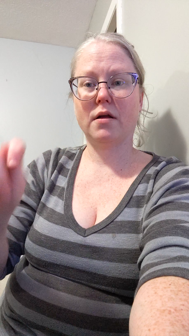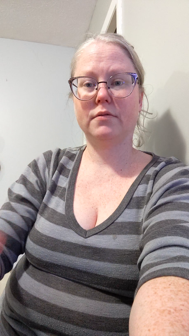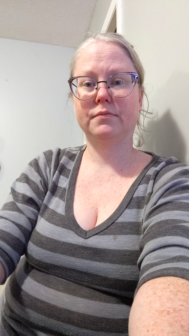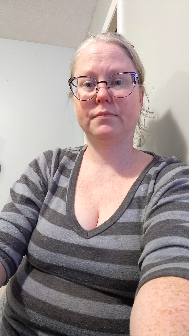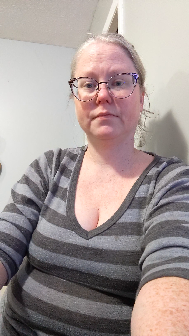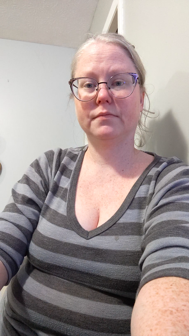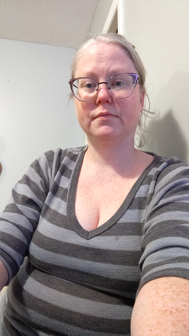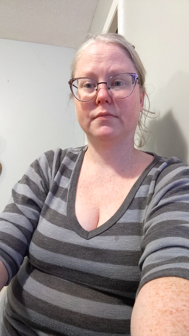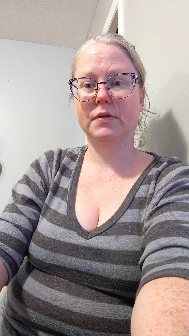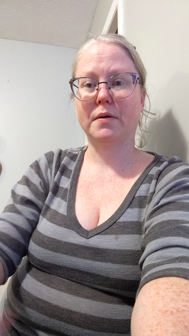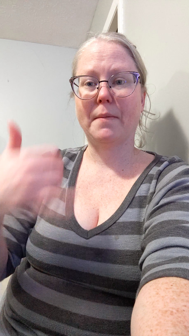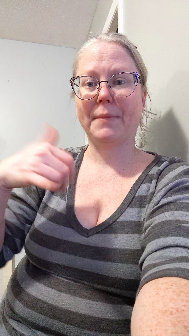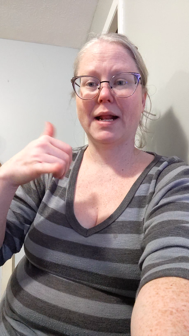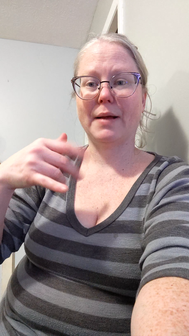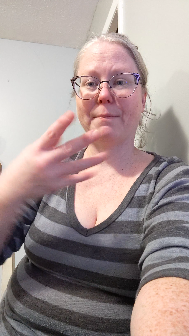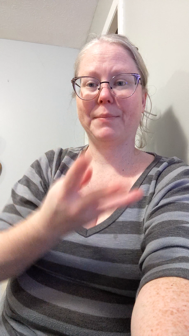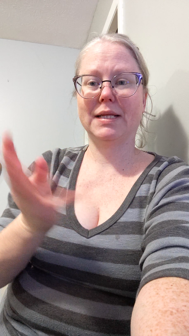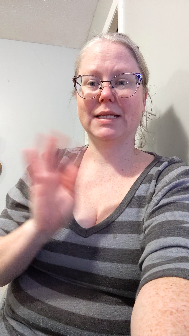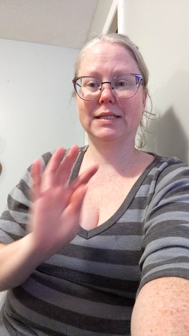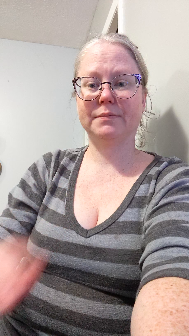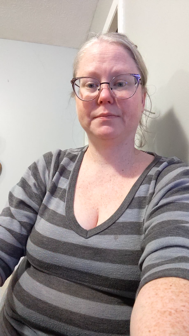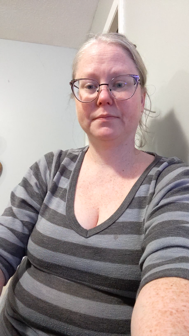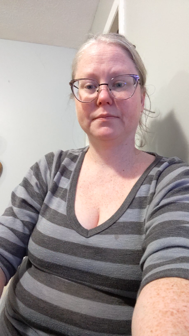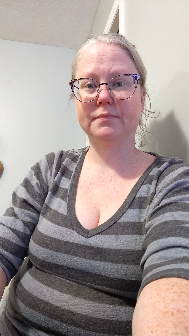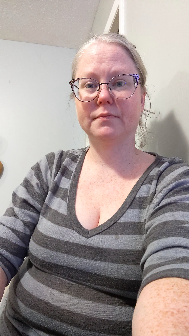playpen